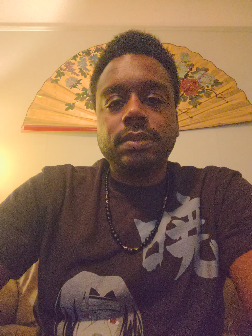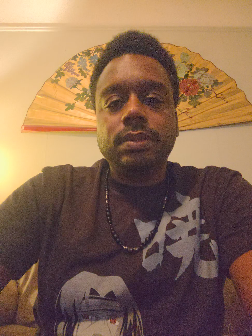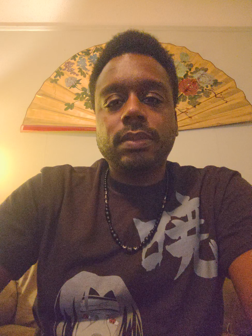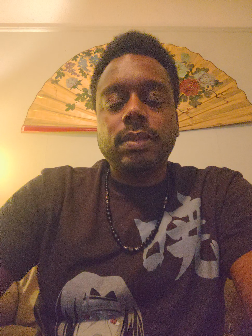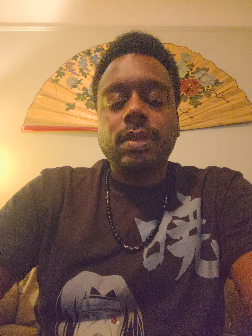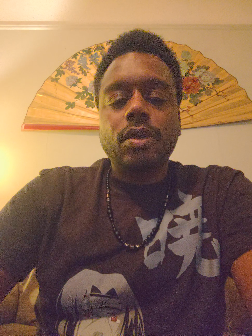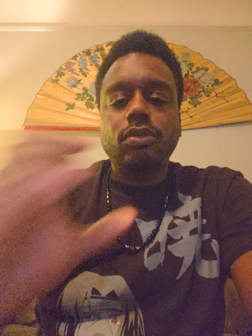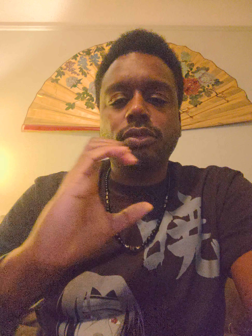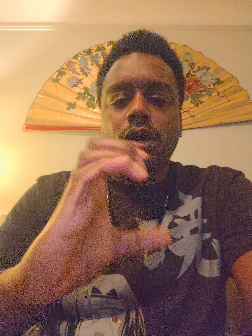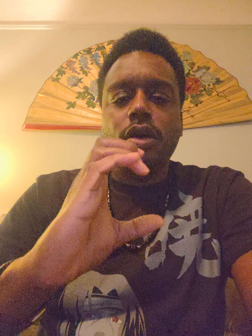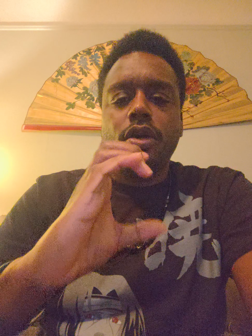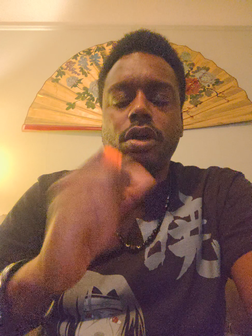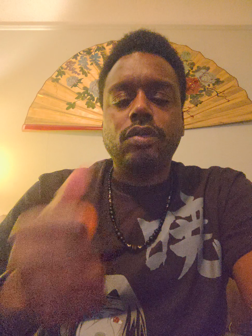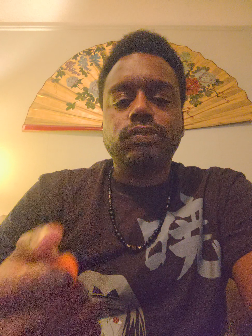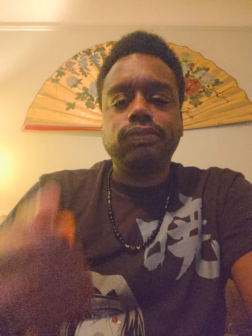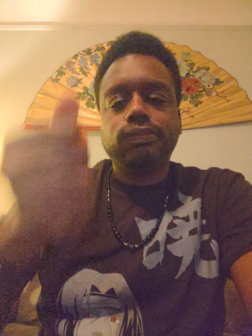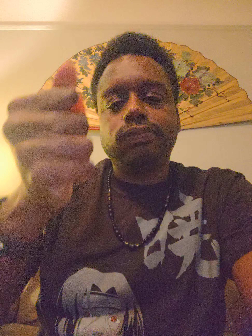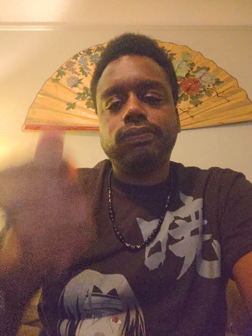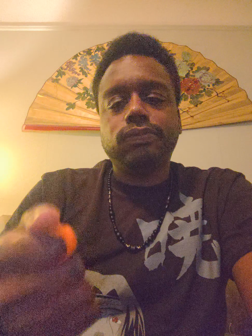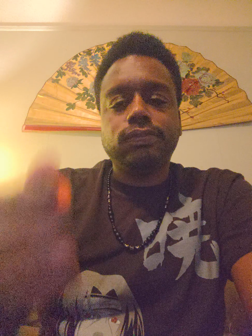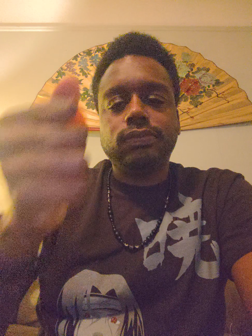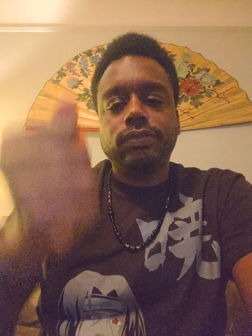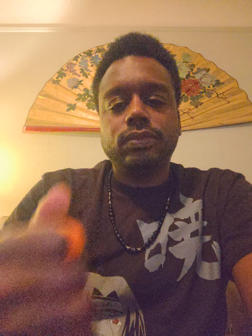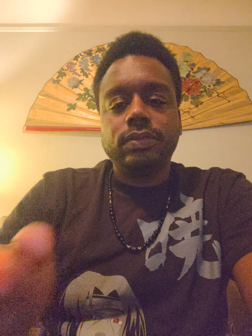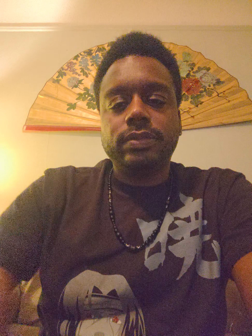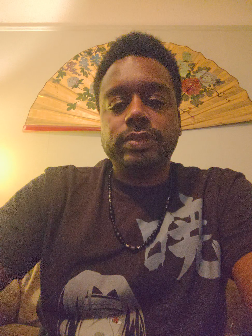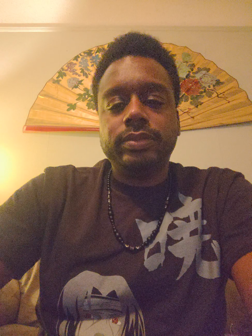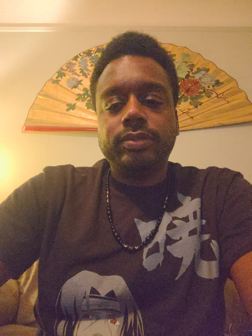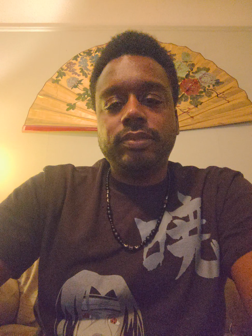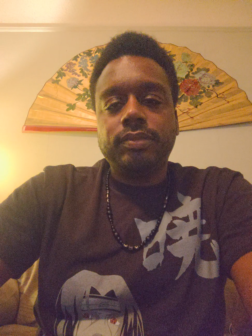car